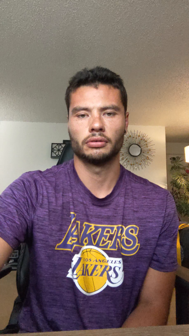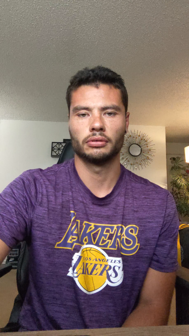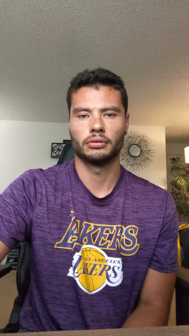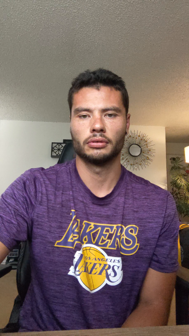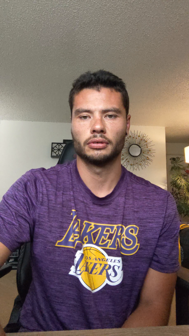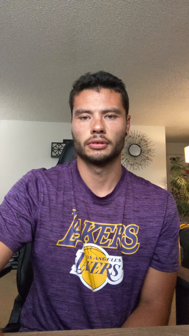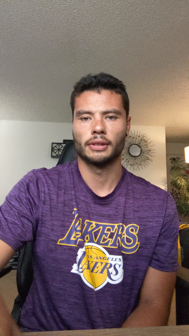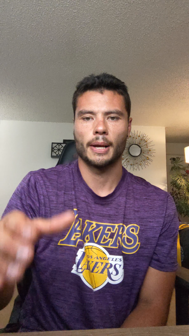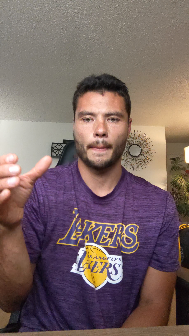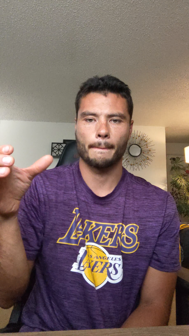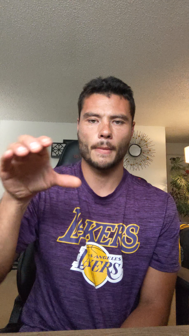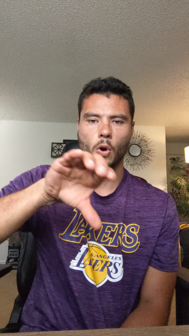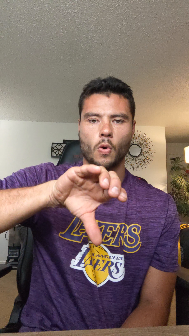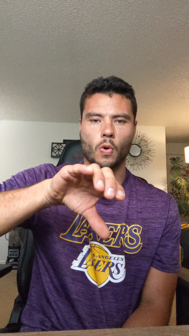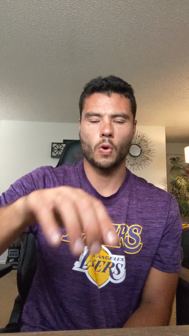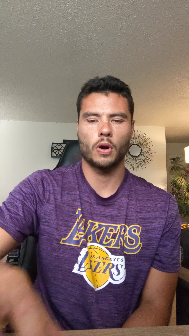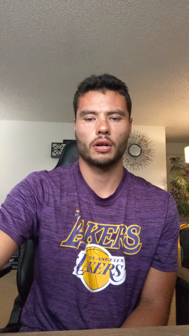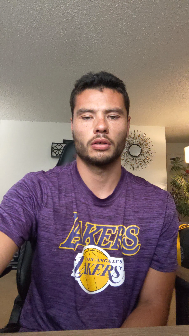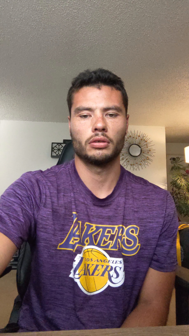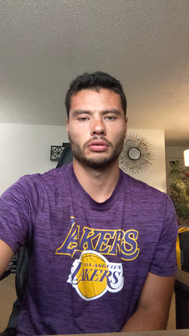pour